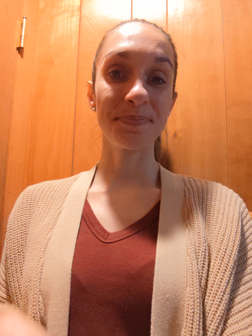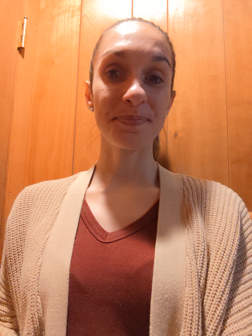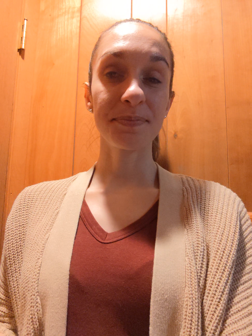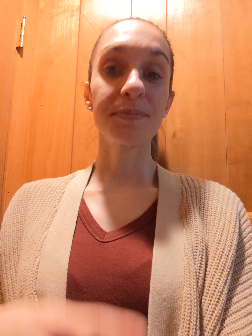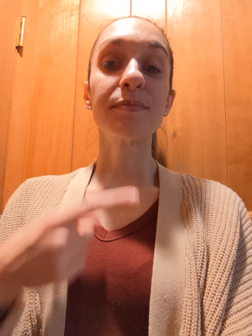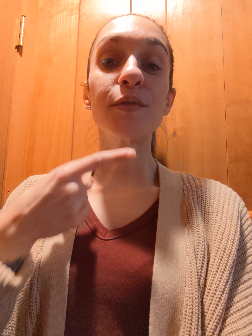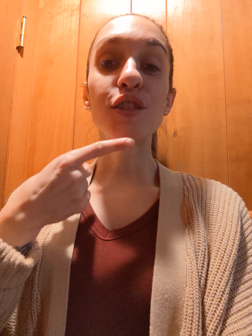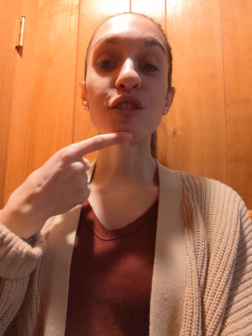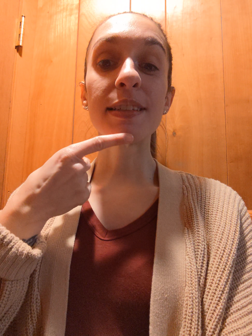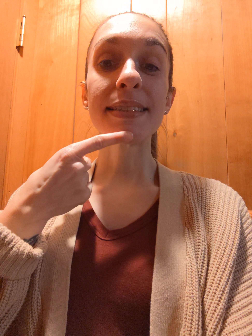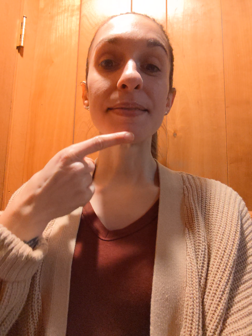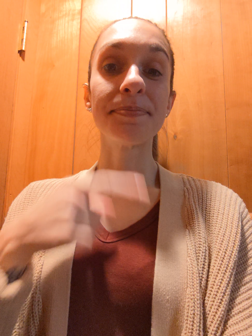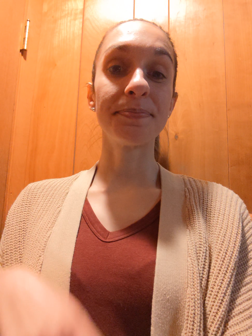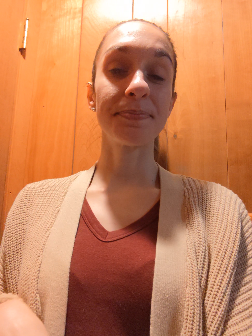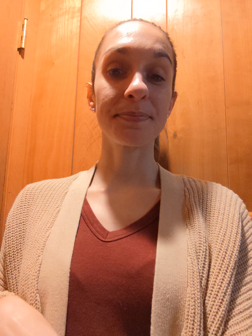chin